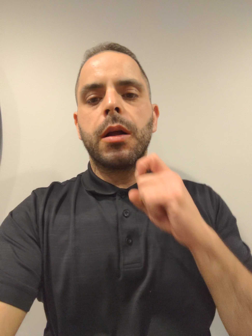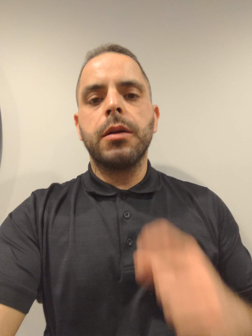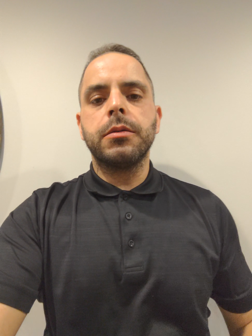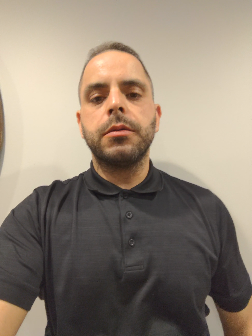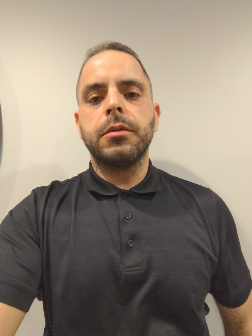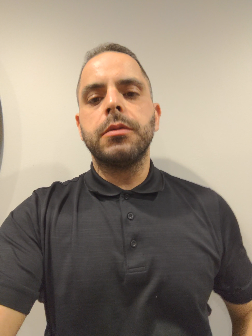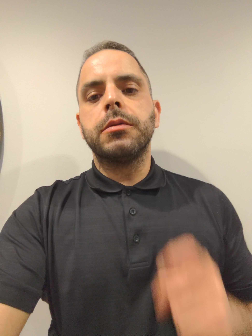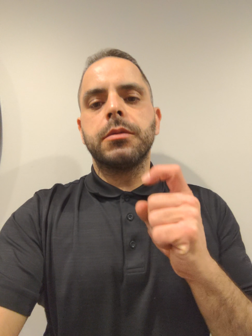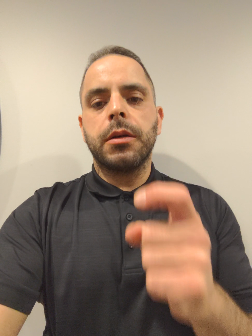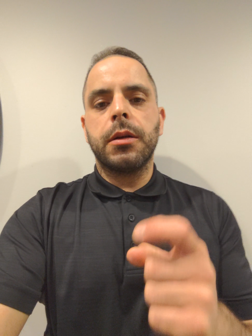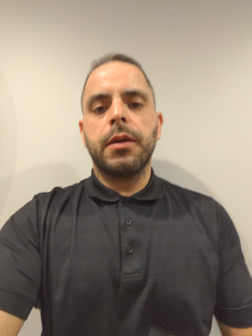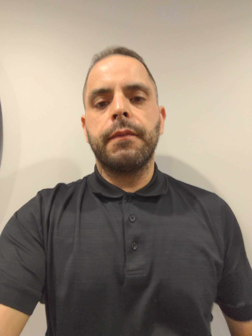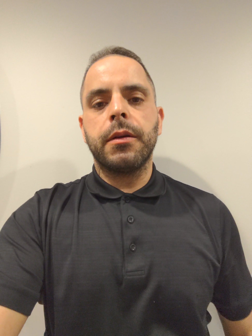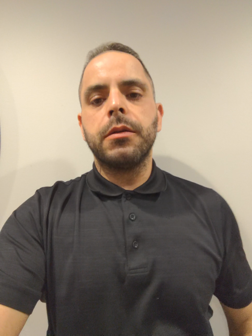give